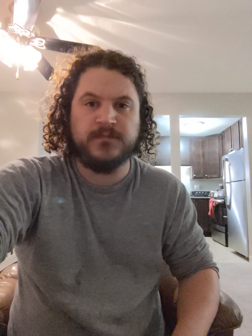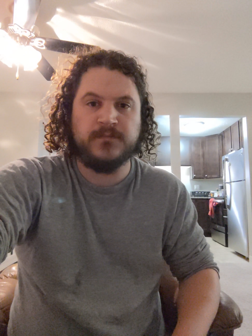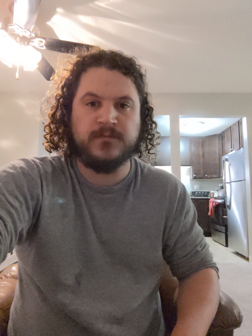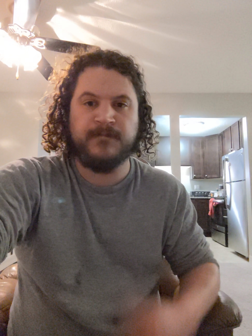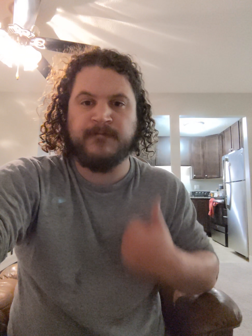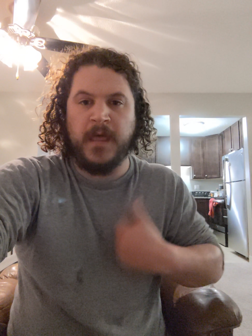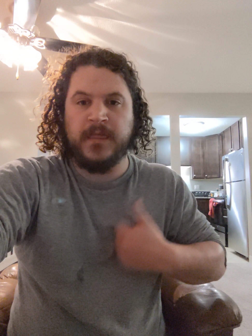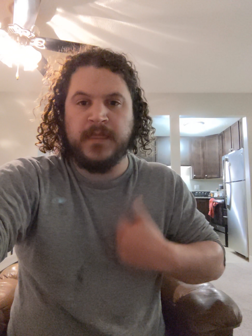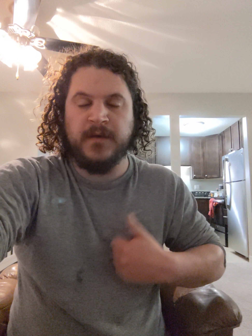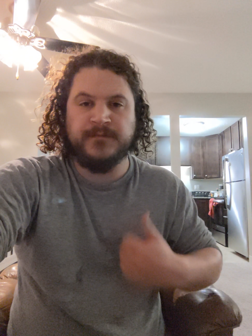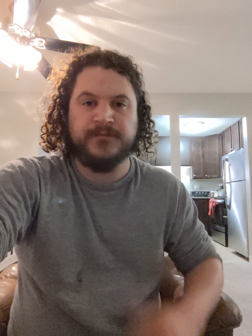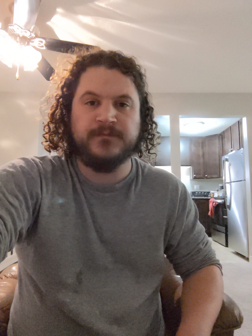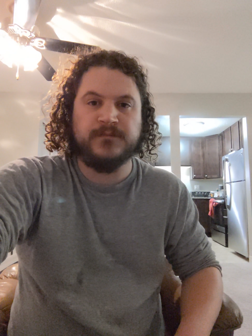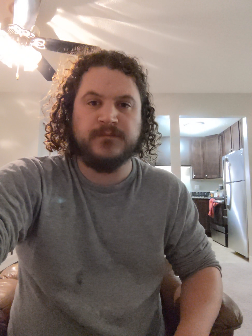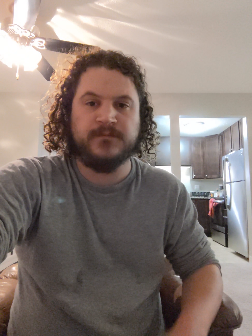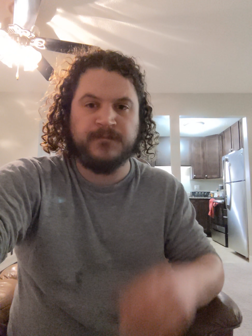bath